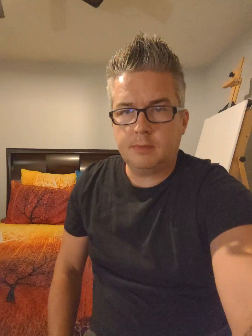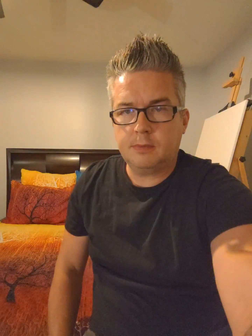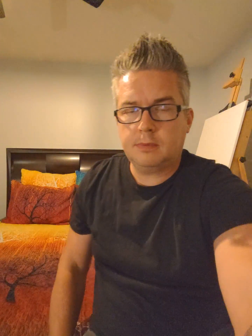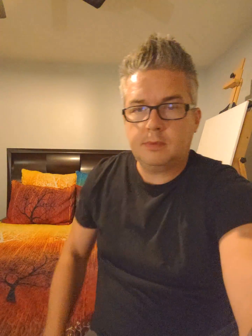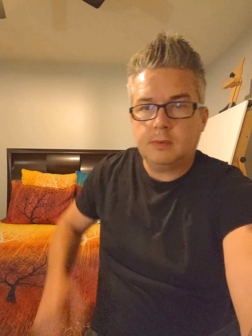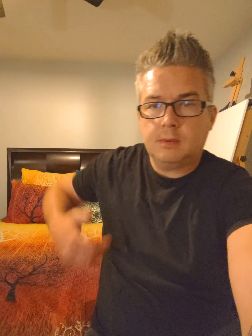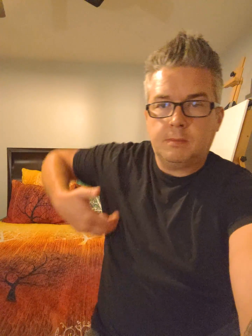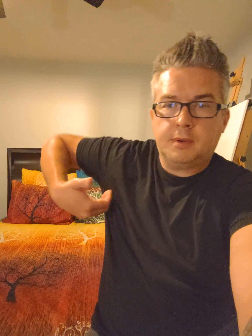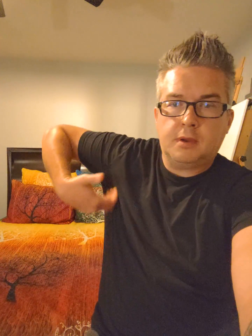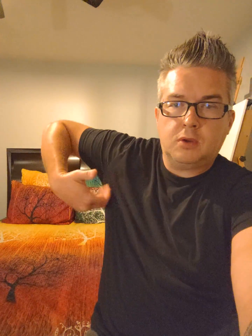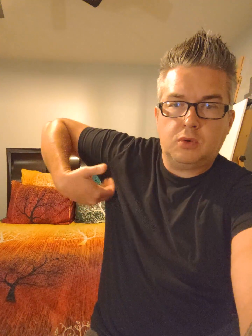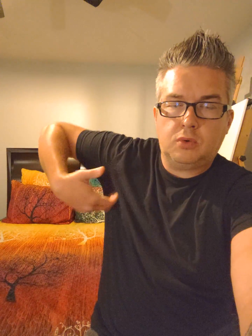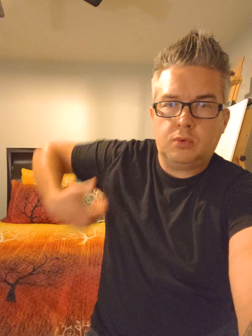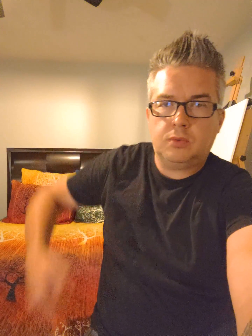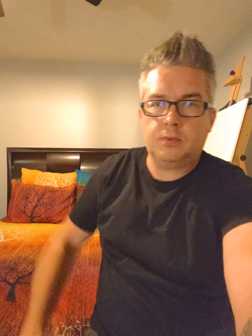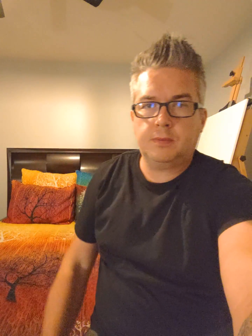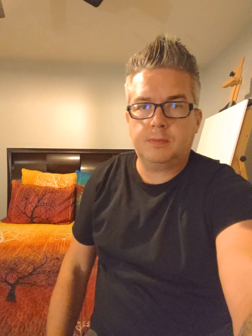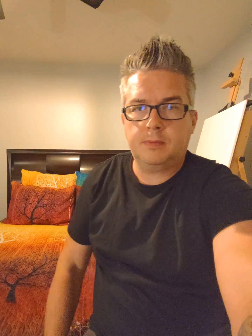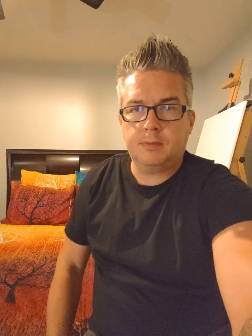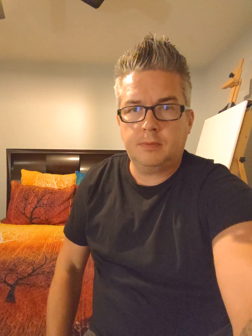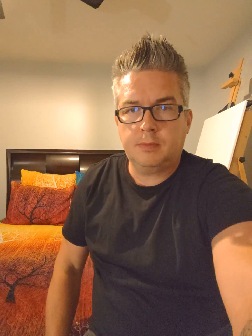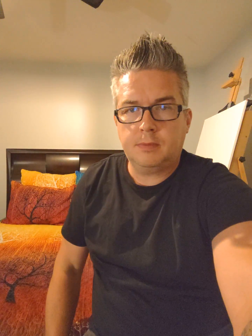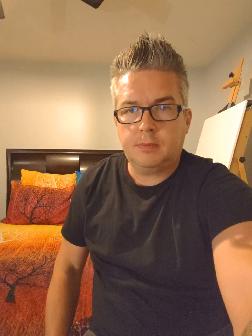monkey